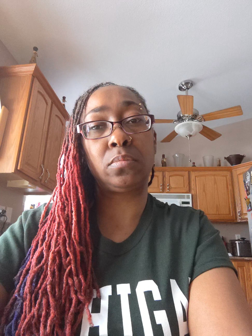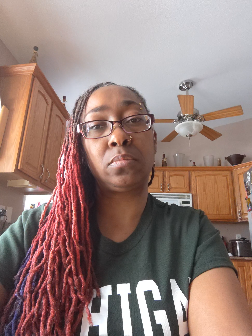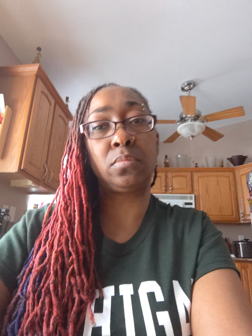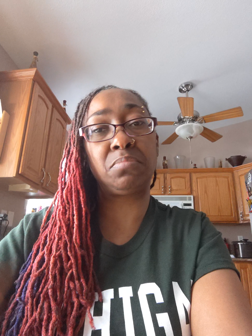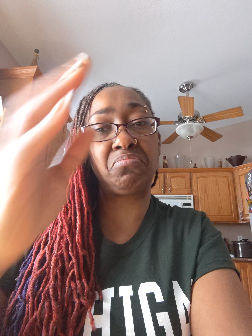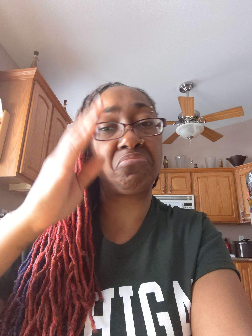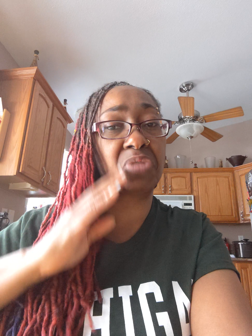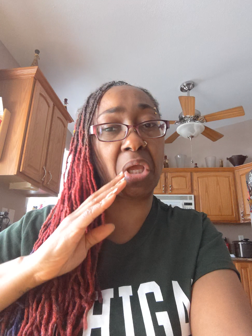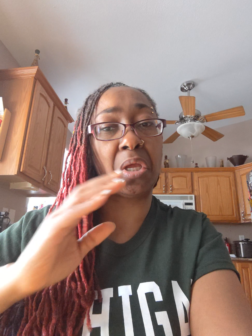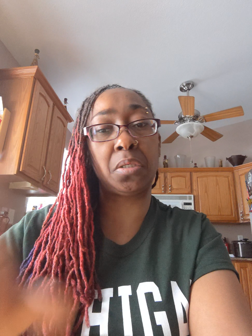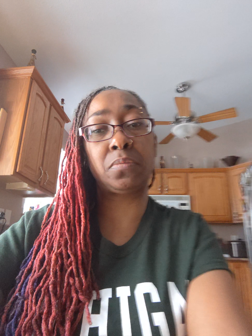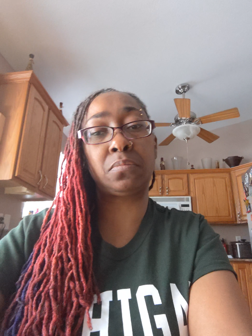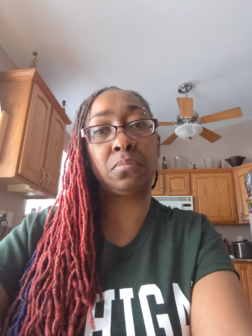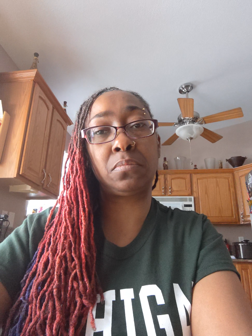sad